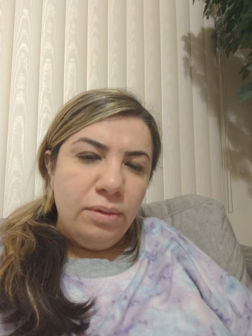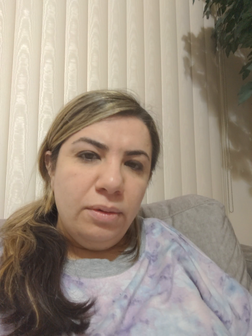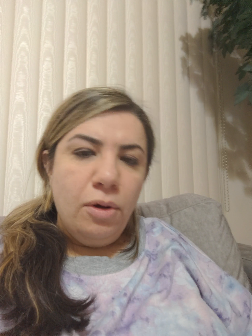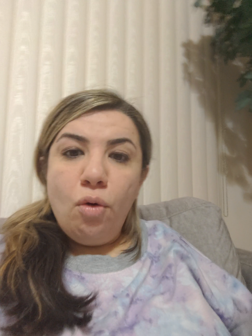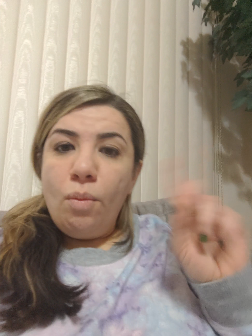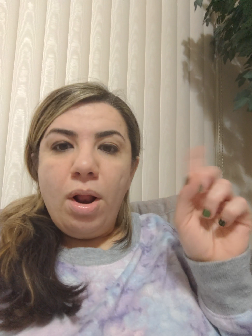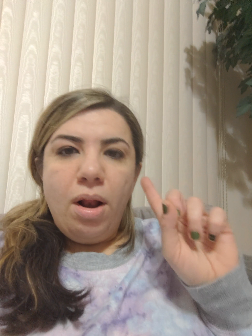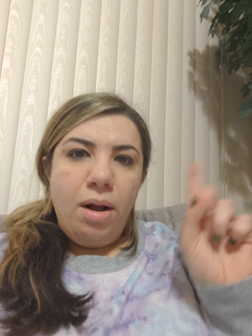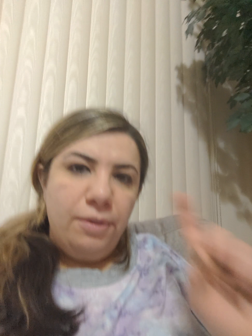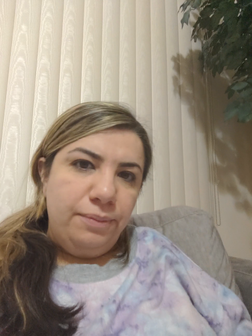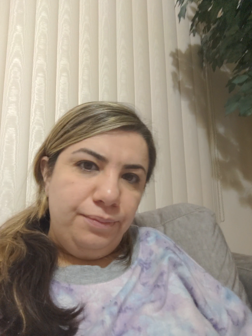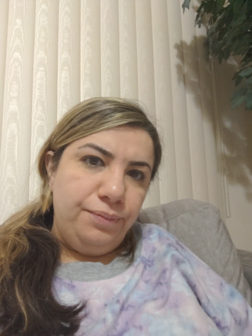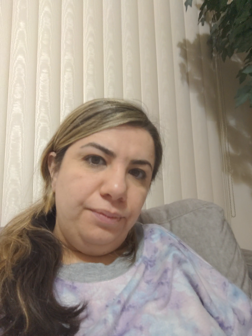where